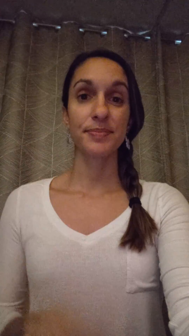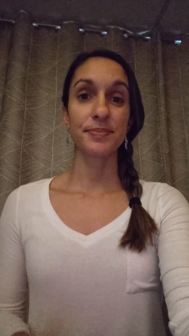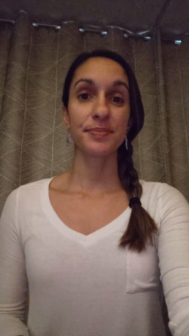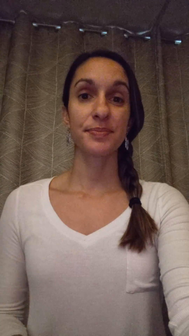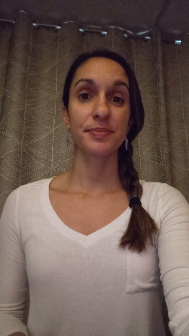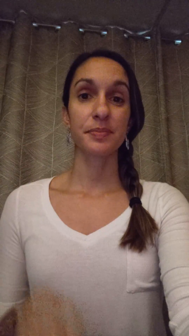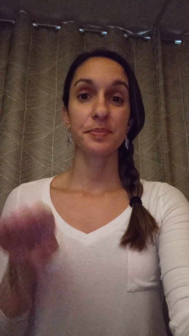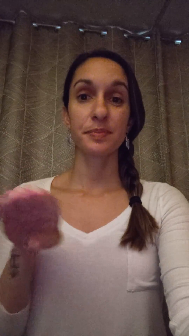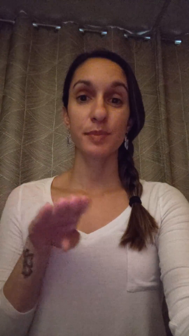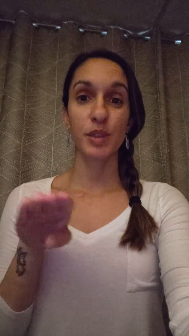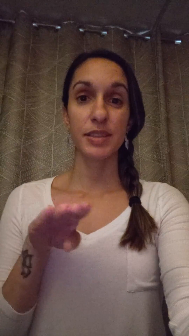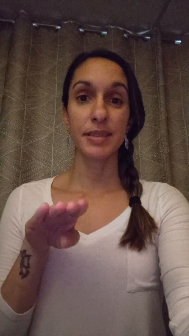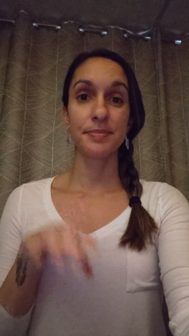boots